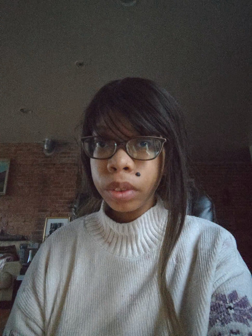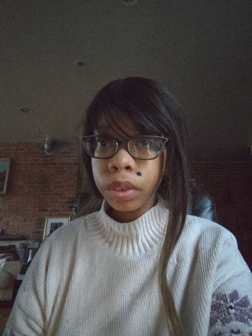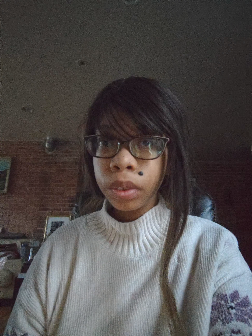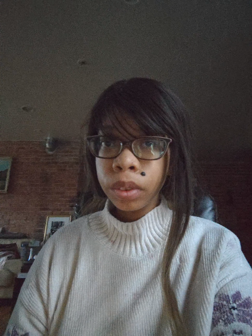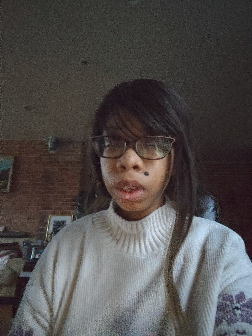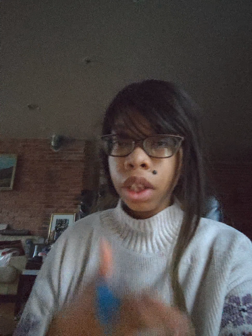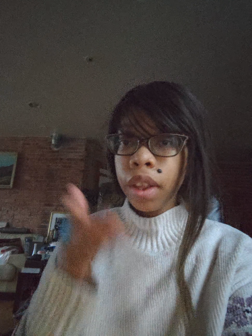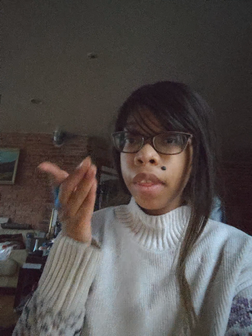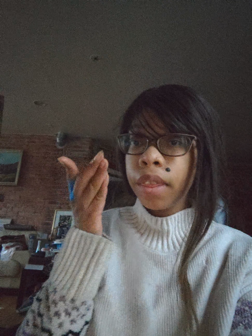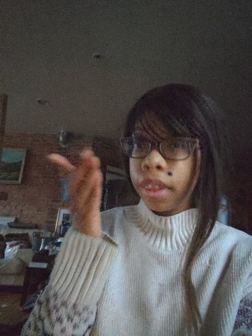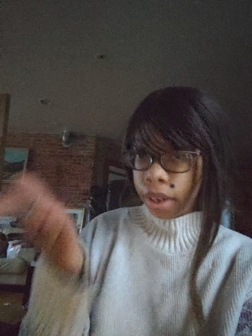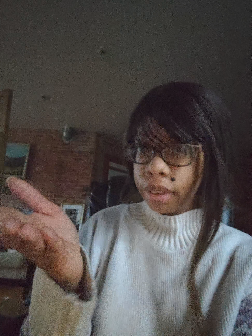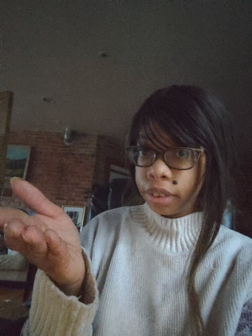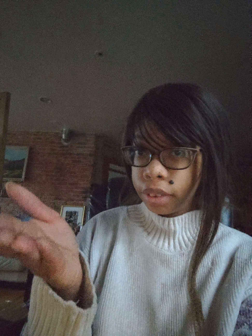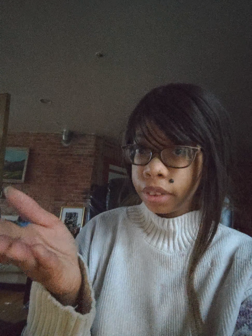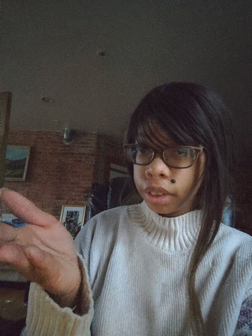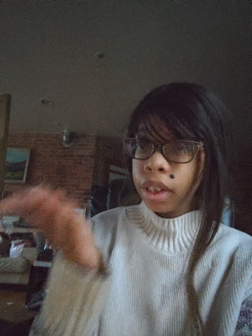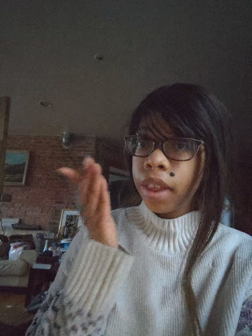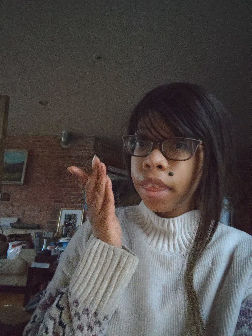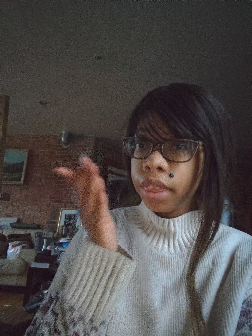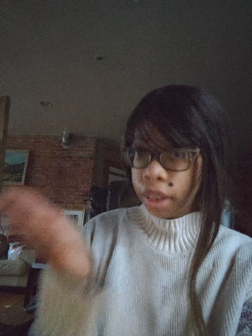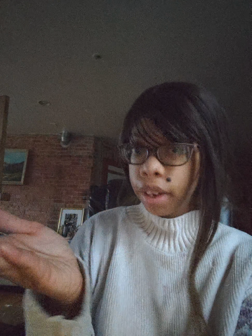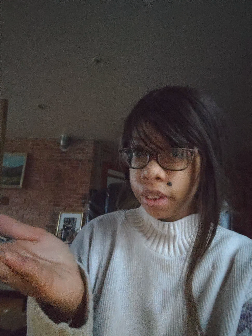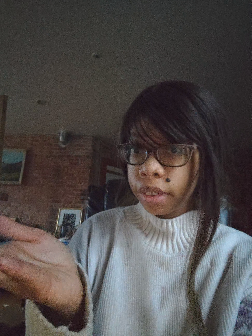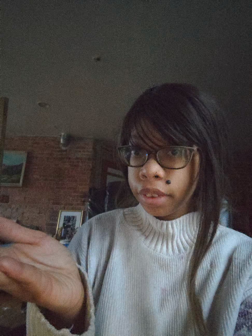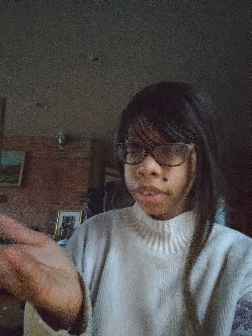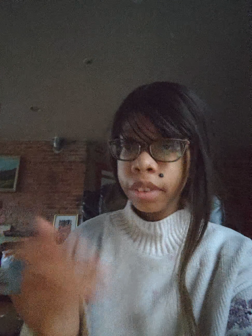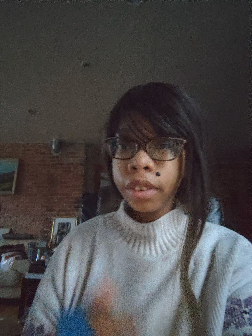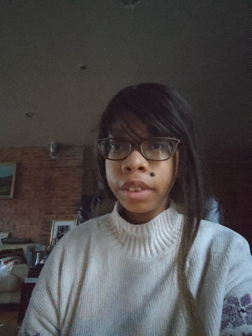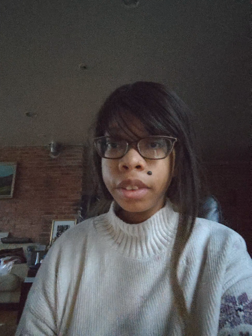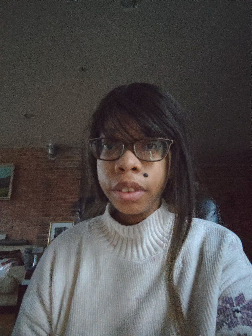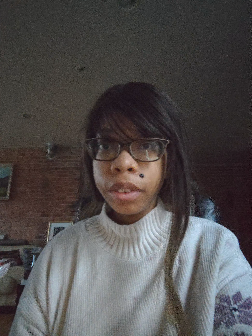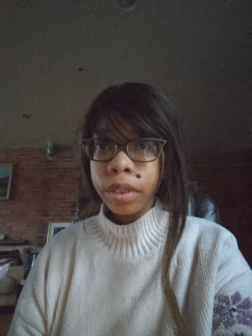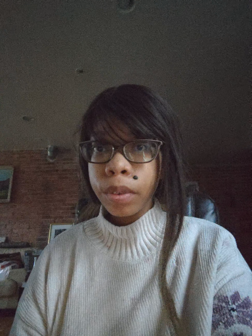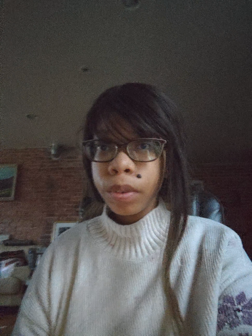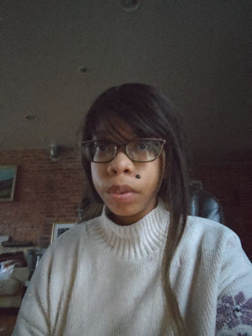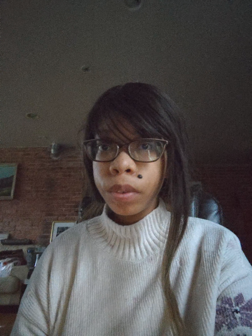there